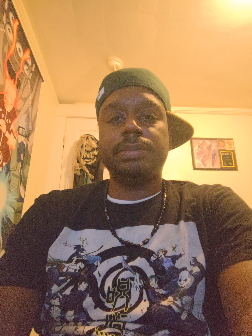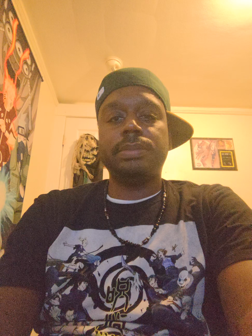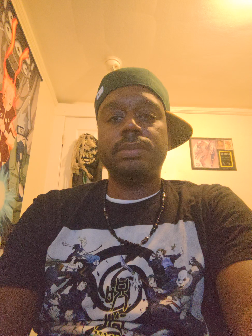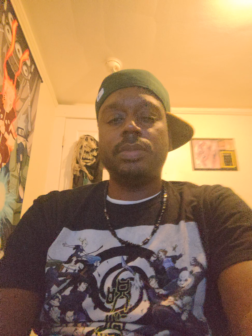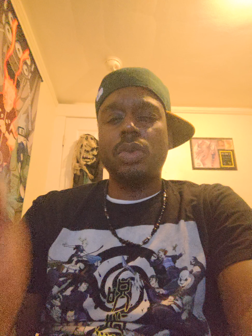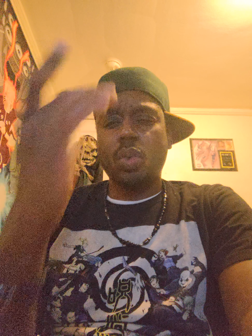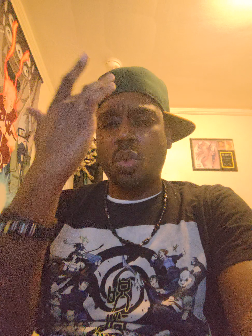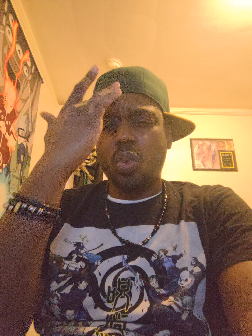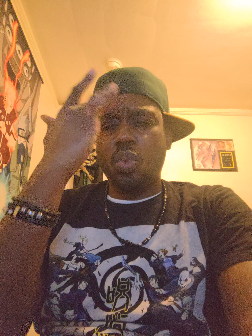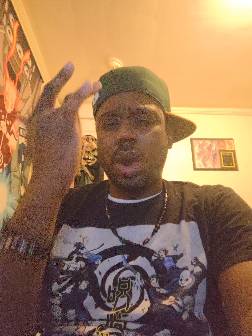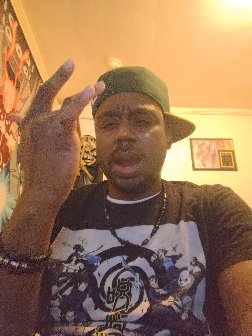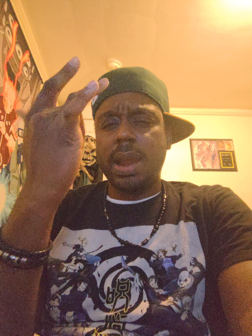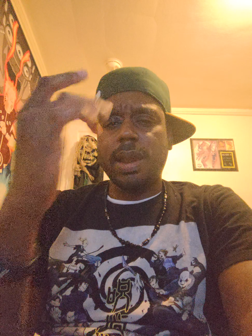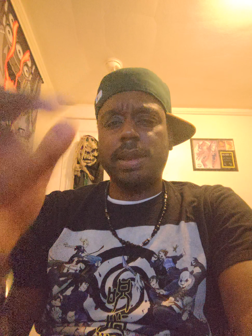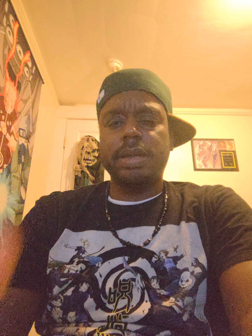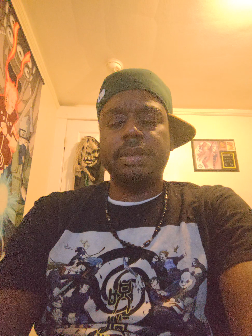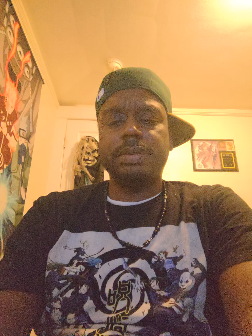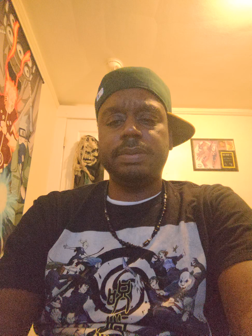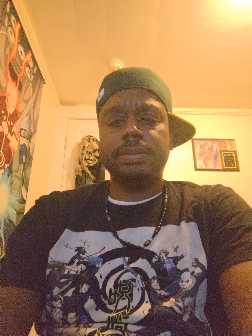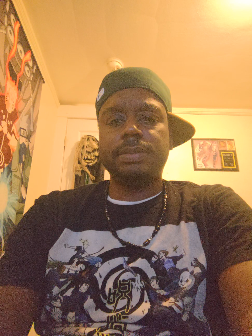why